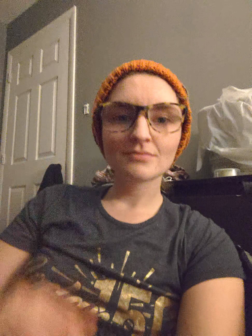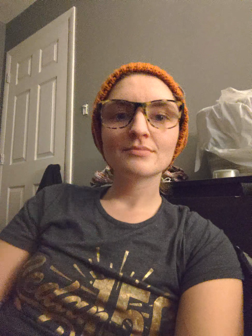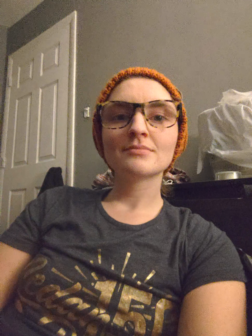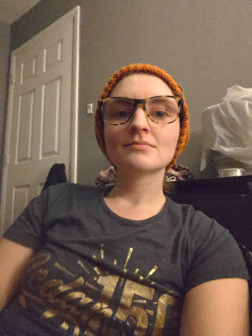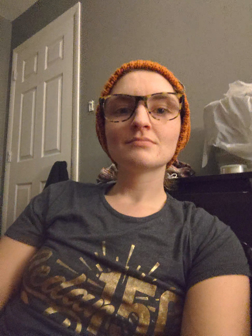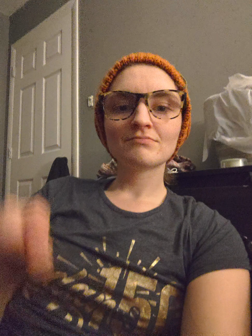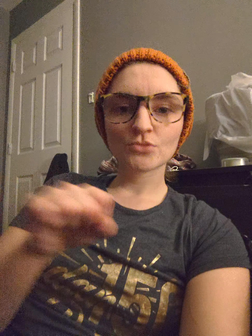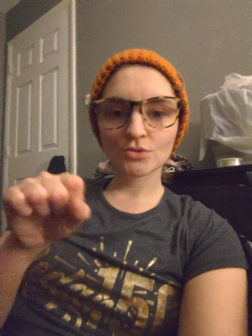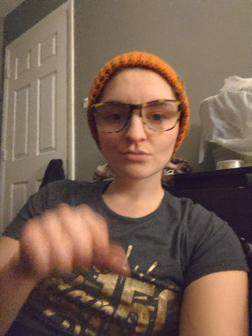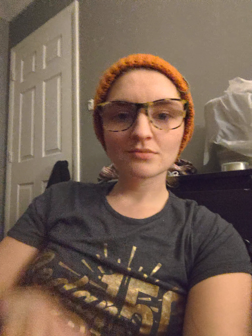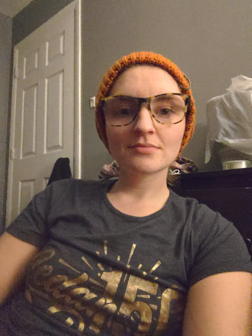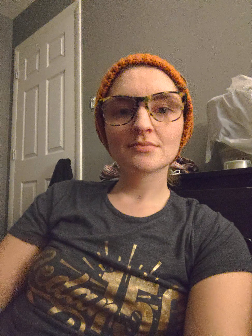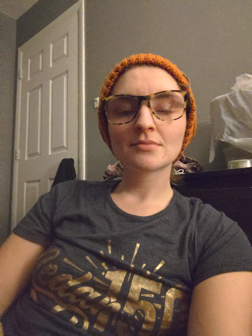shoe